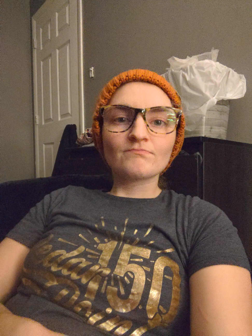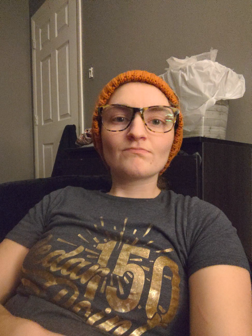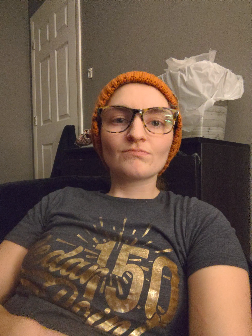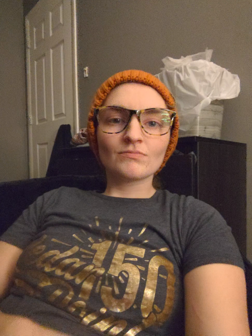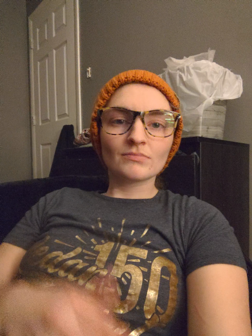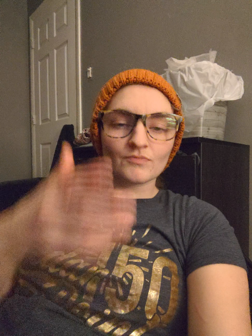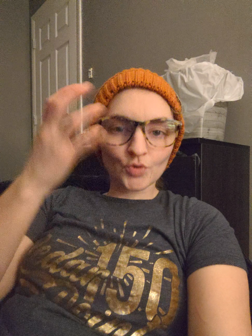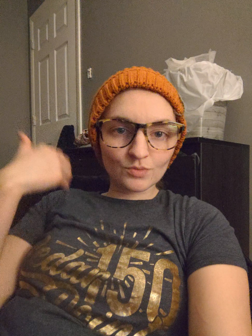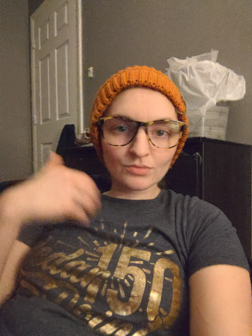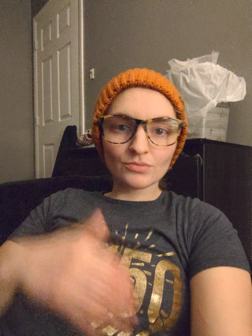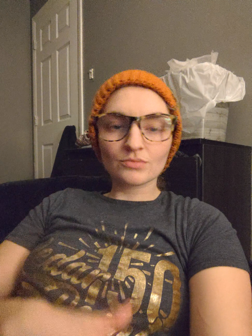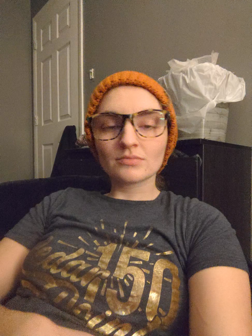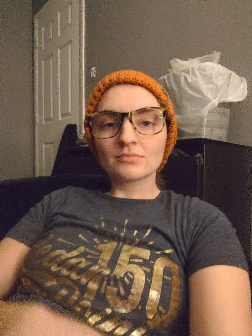lion